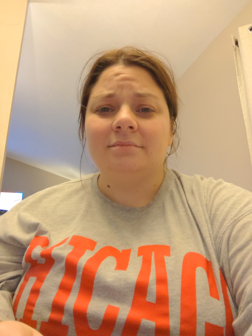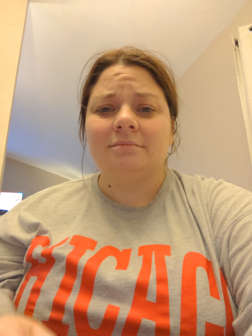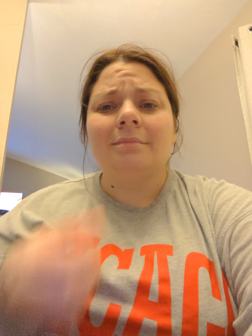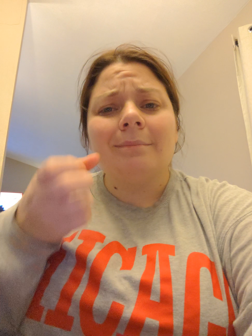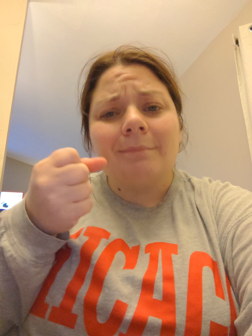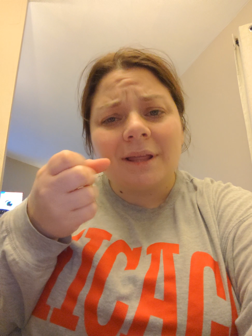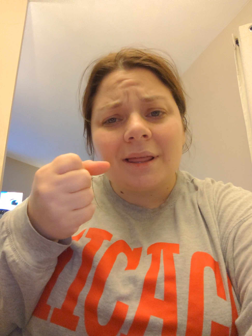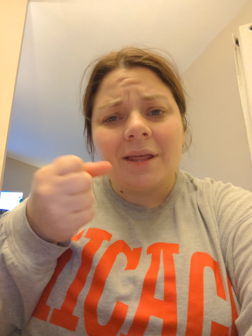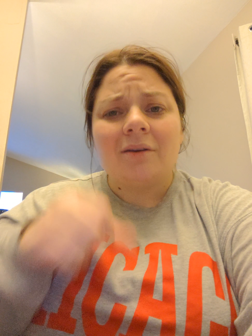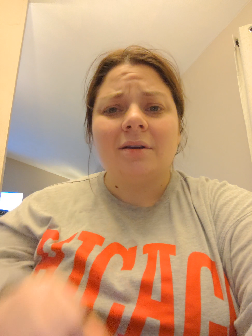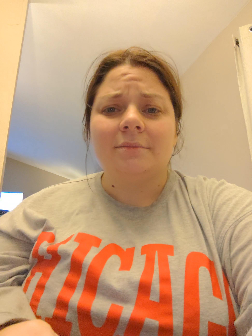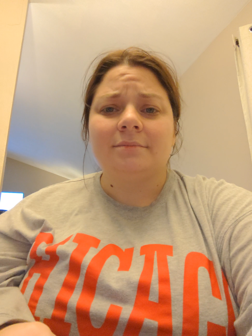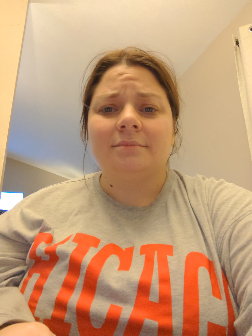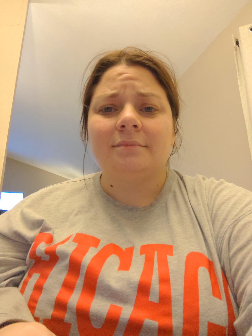milk